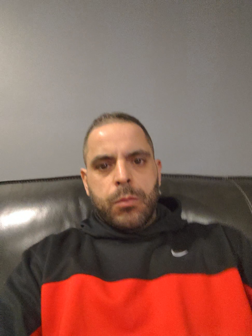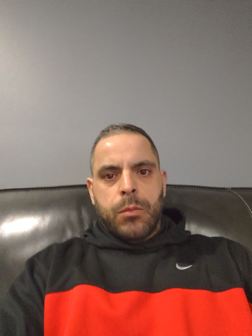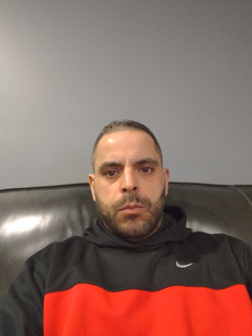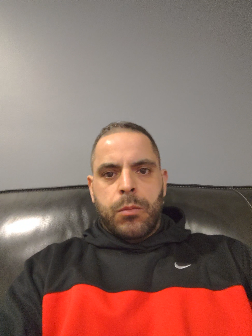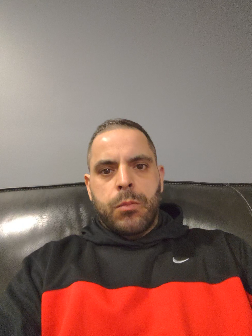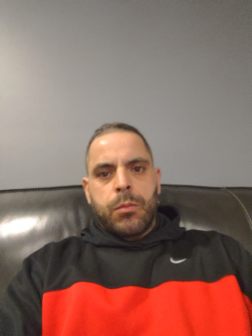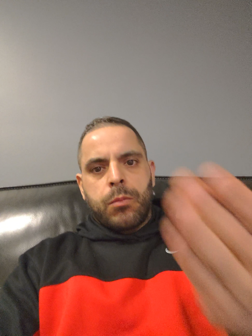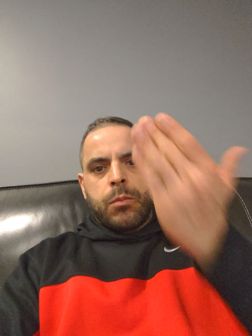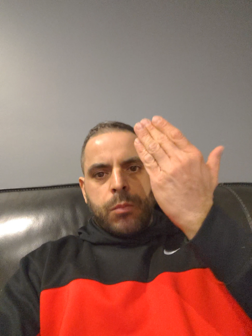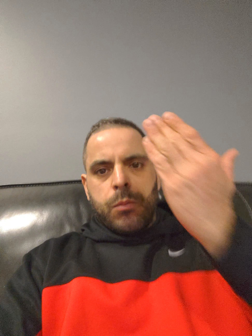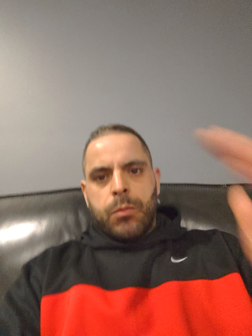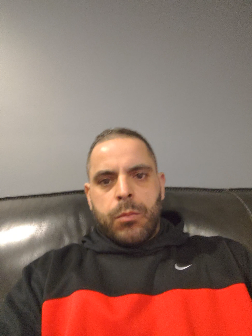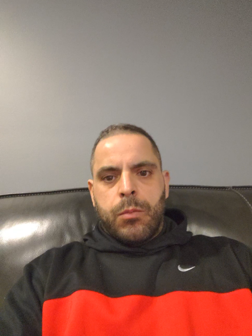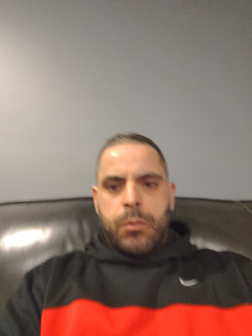morning